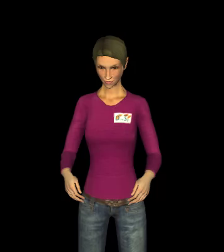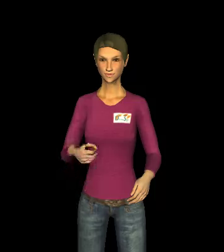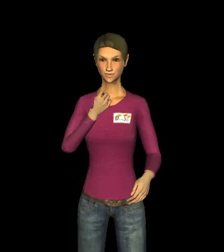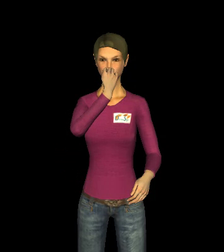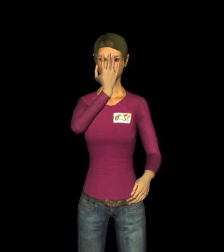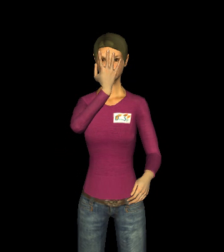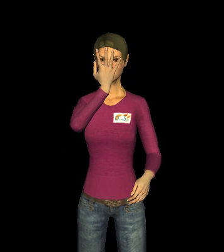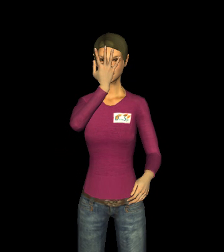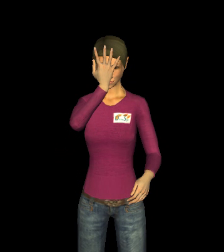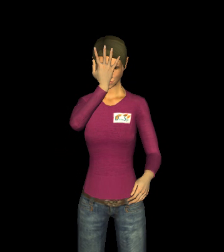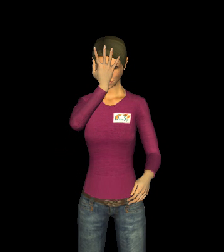أزهار